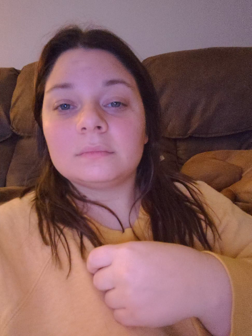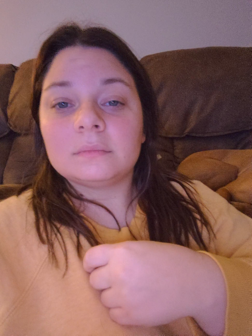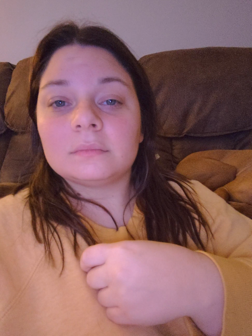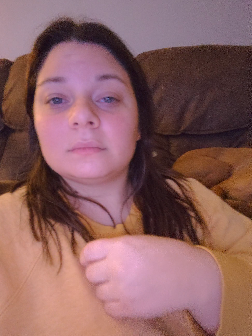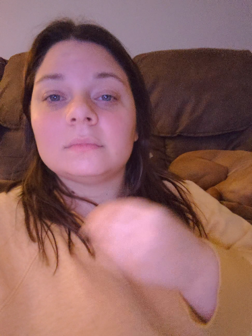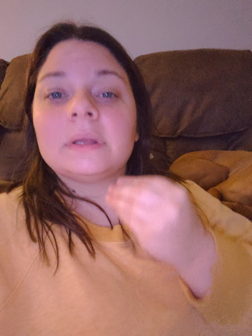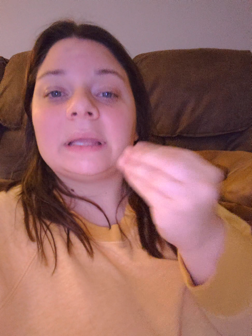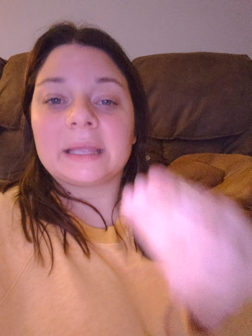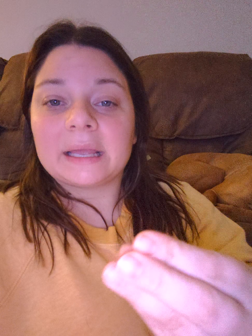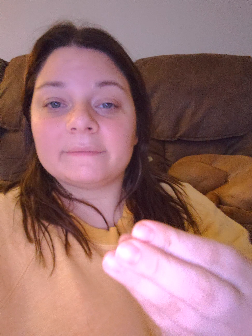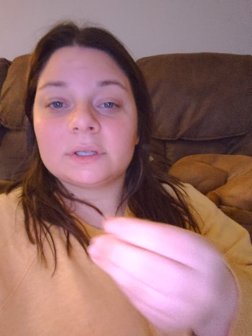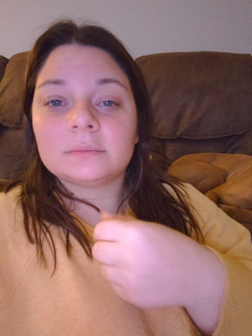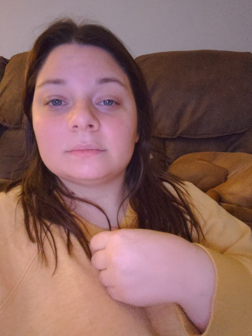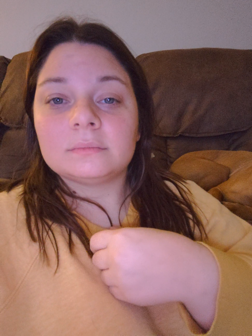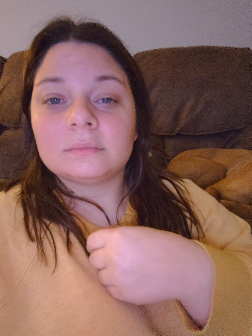give